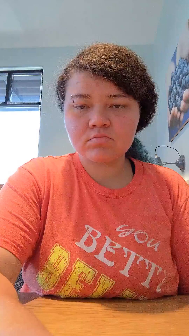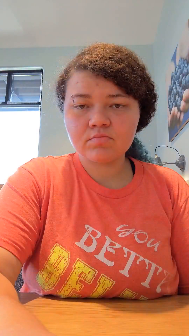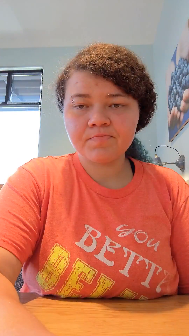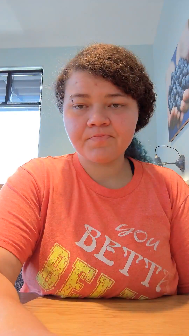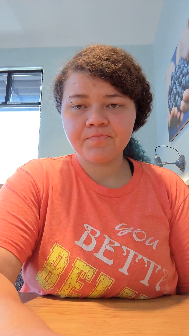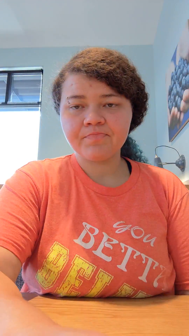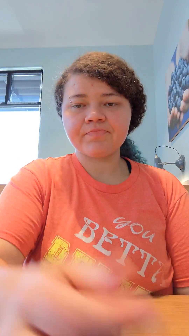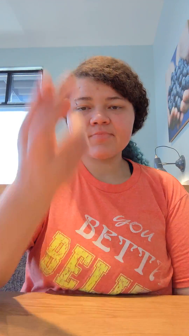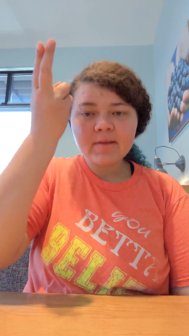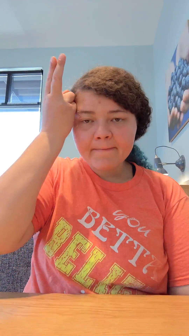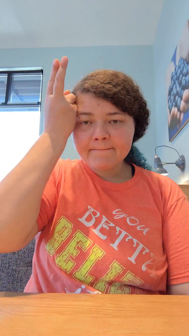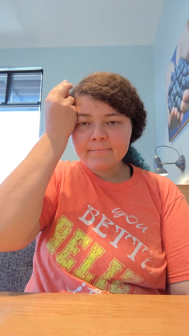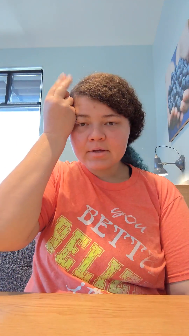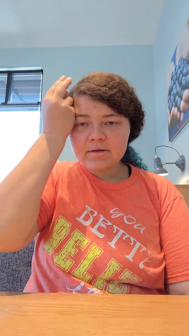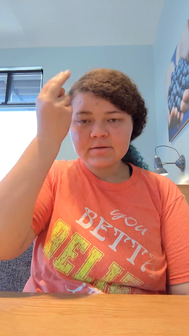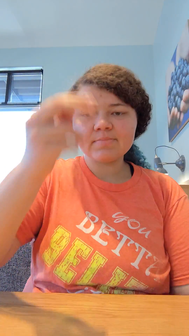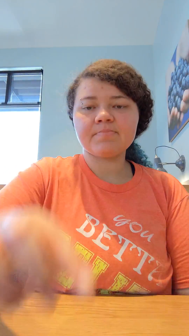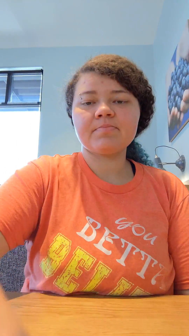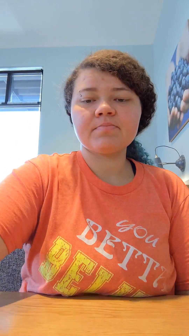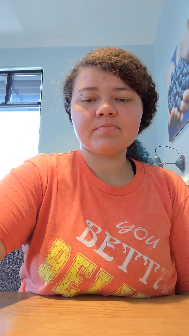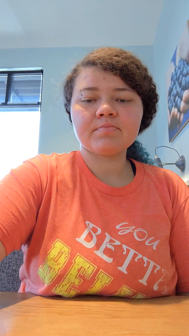bunny